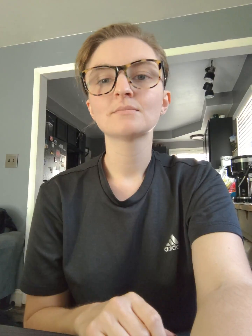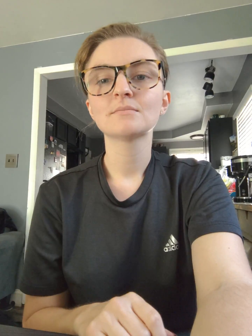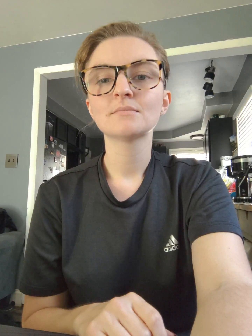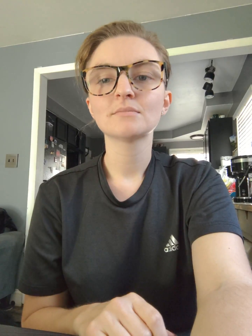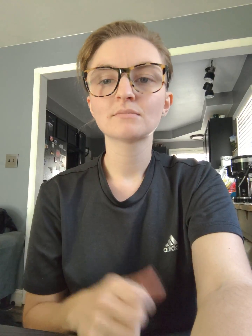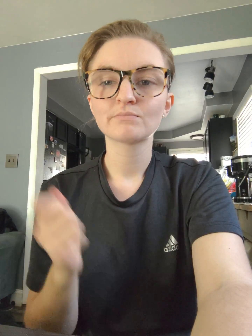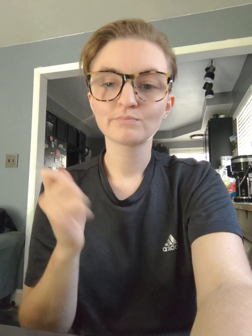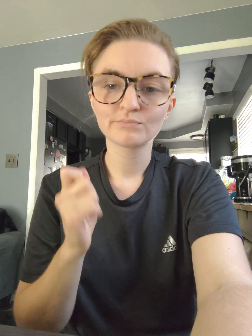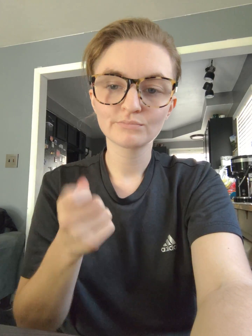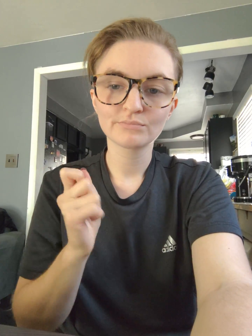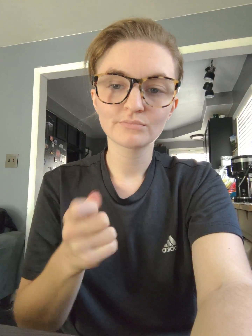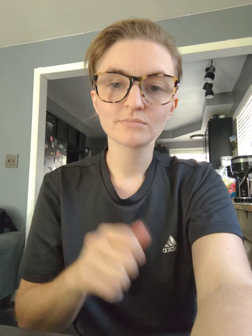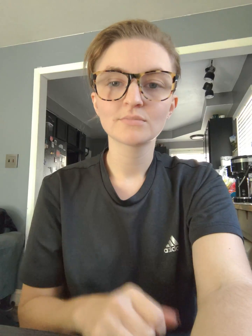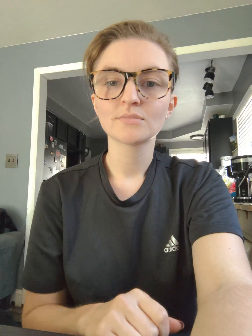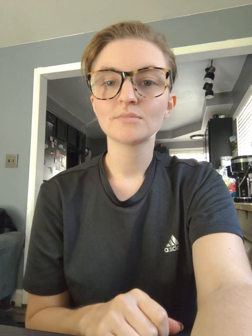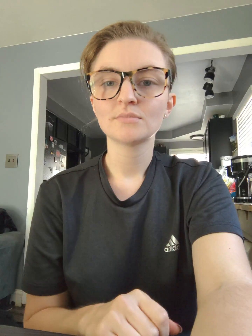hammer